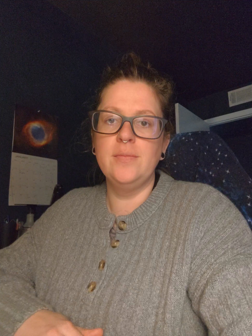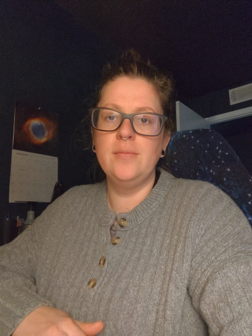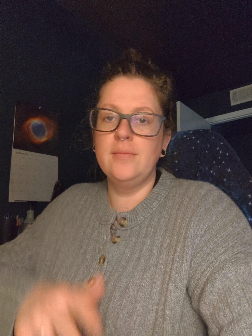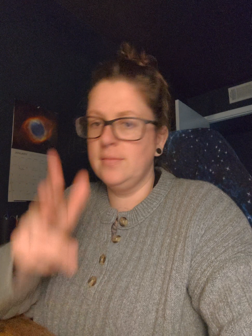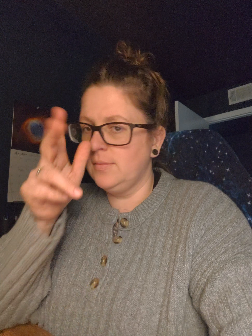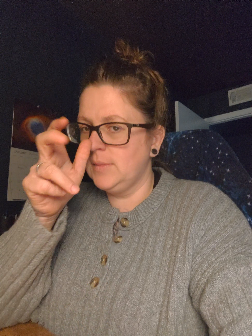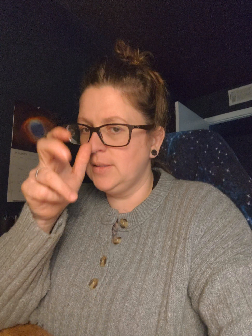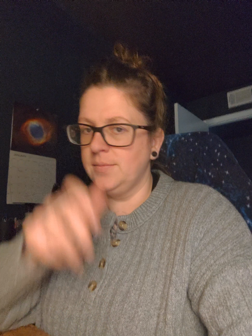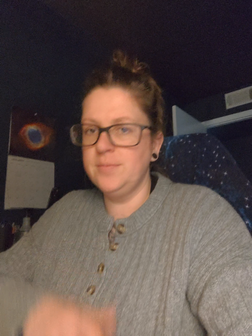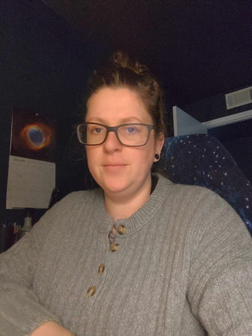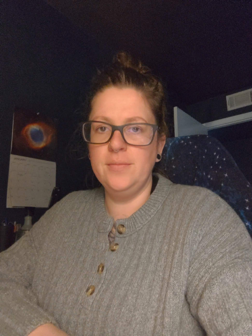bug